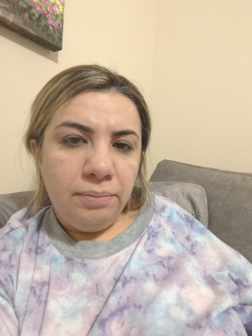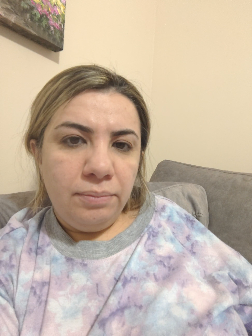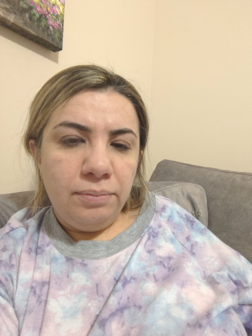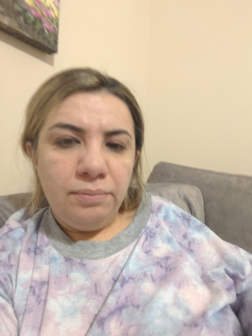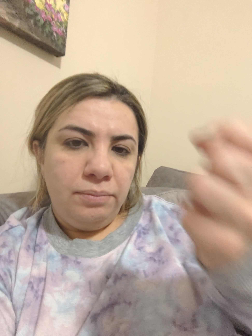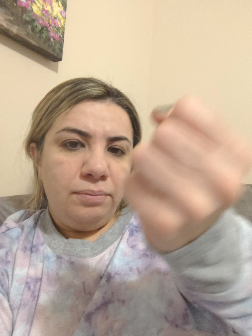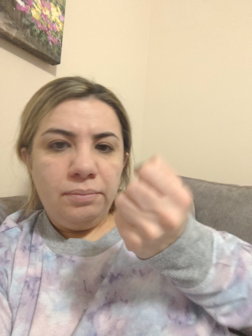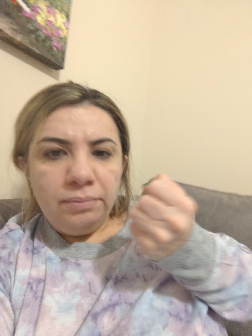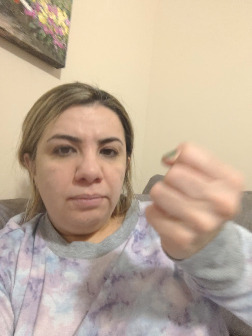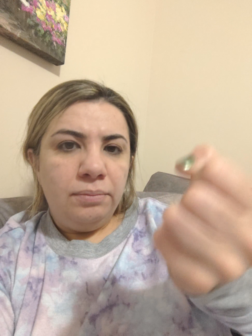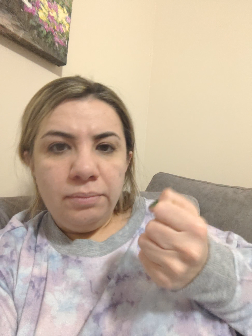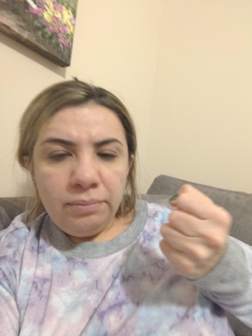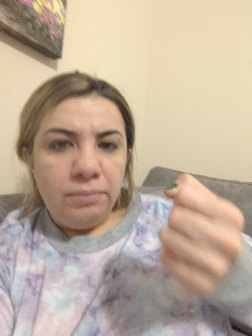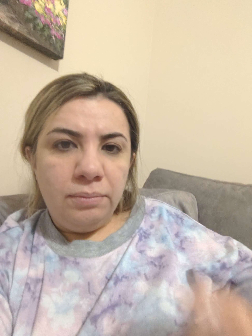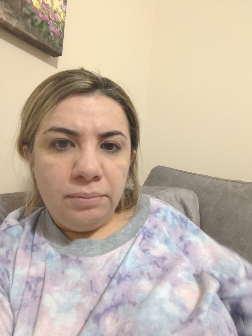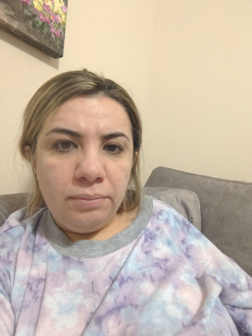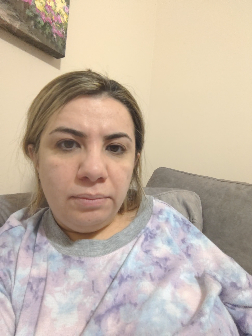drawer